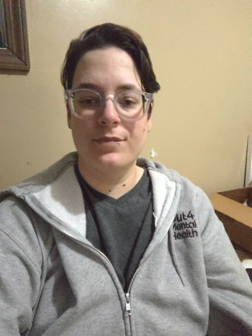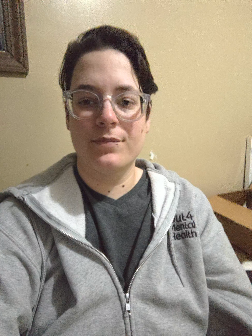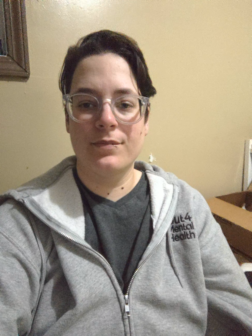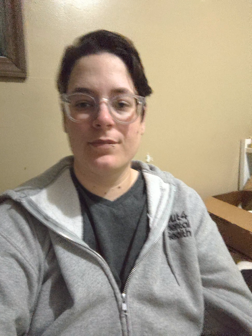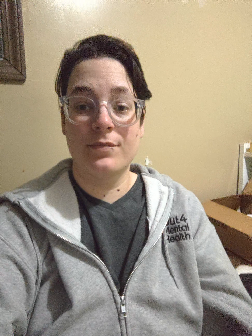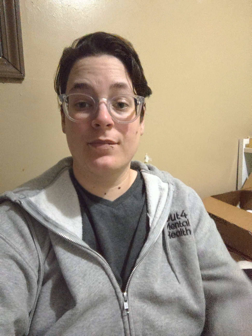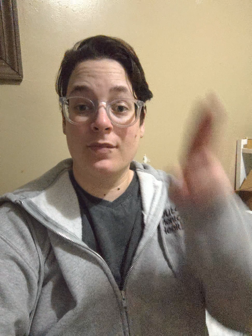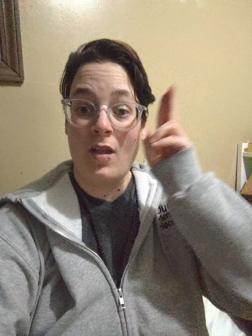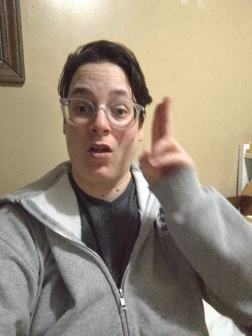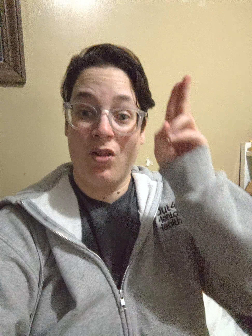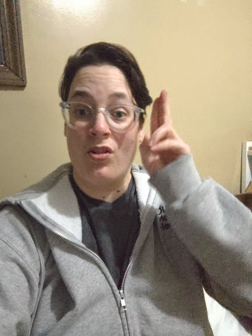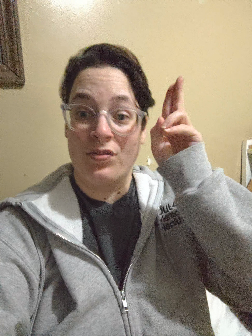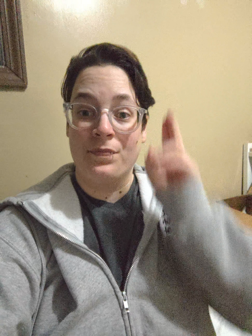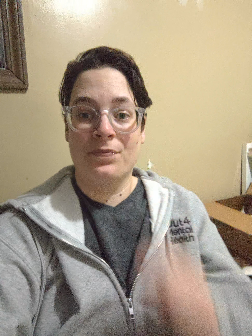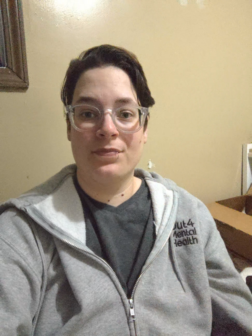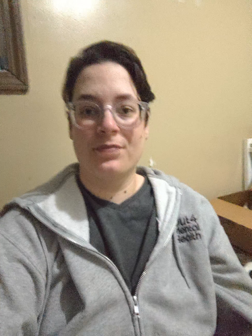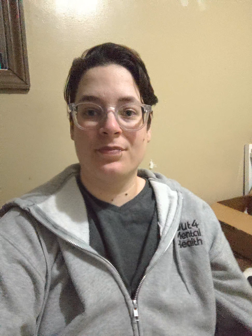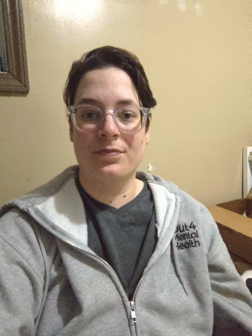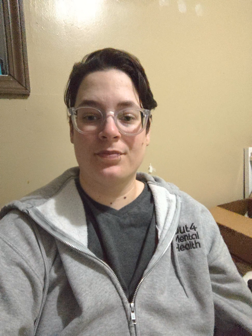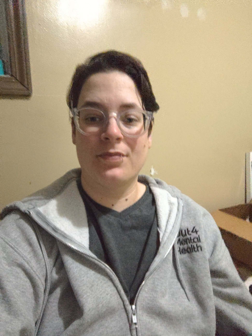uncle